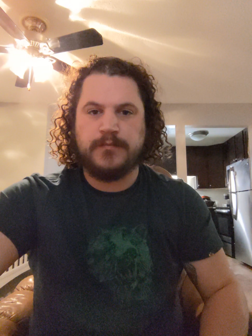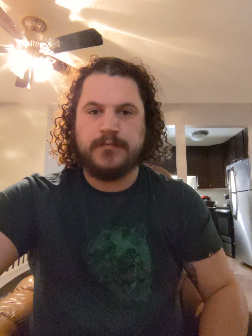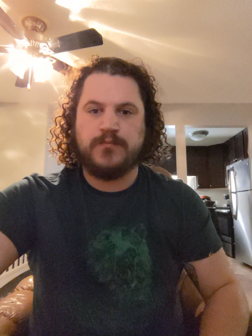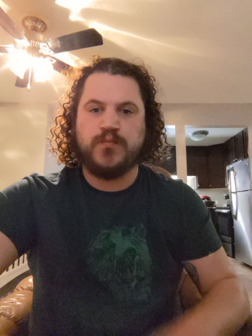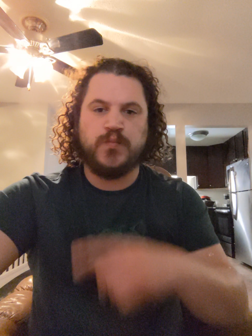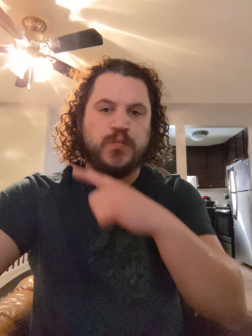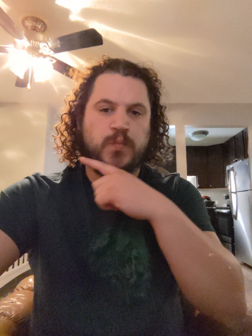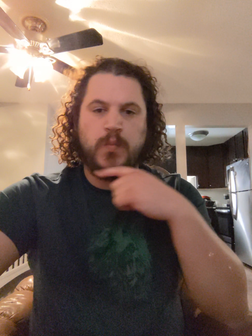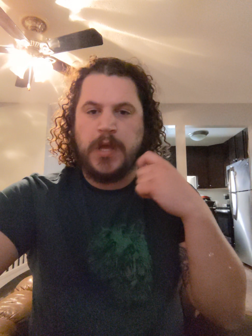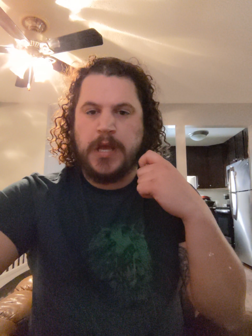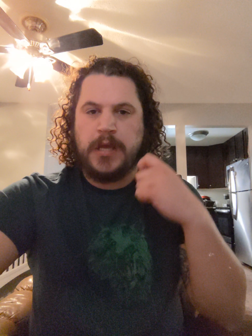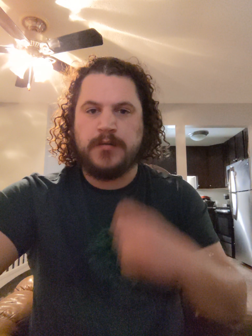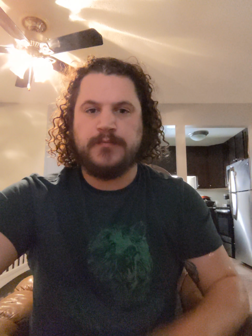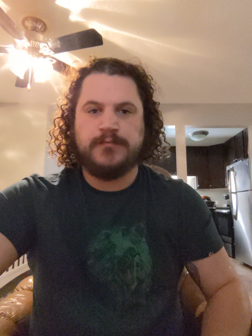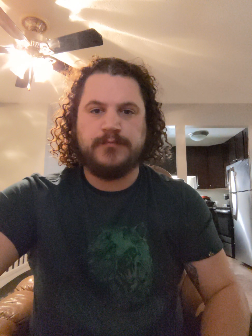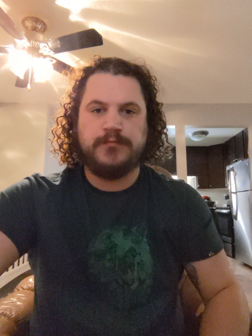dry